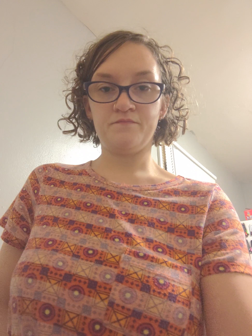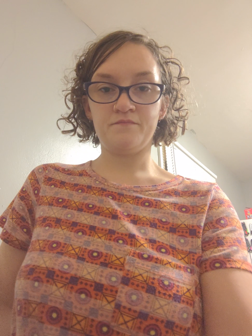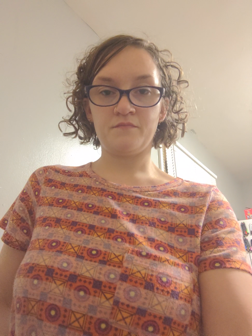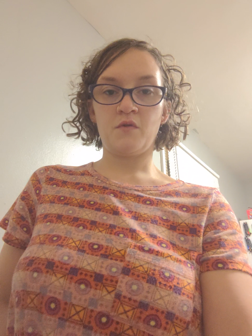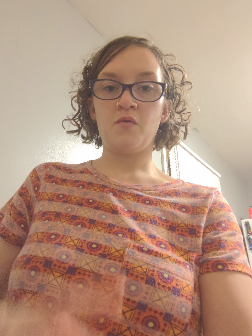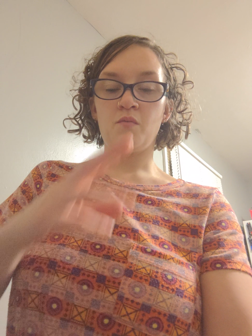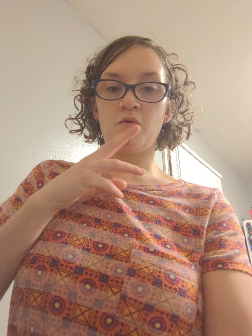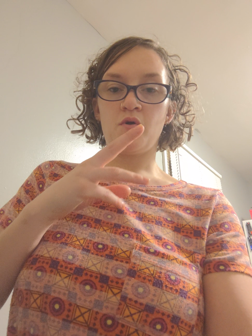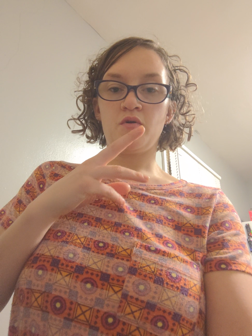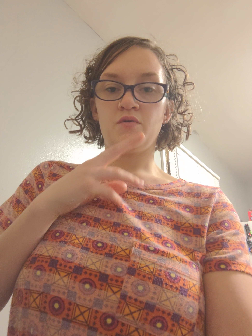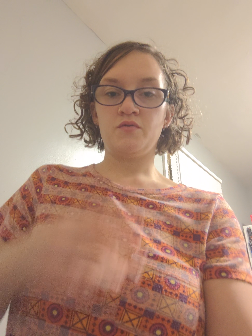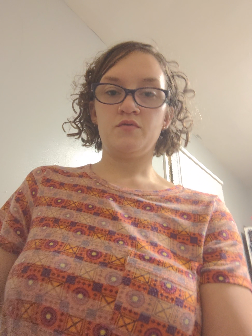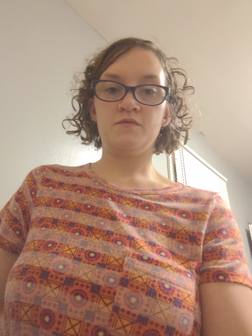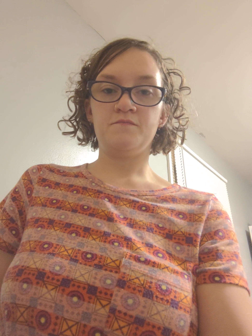water